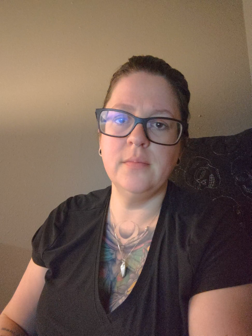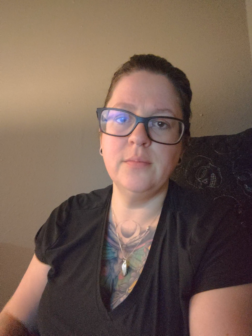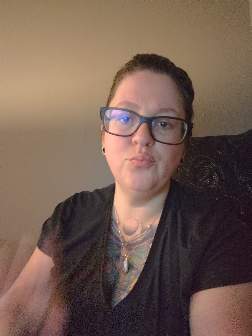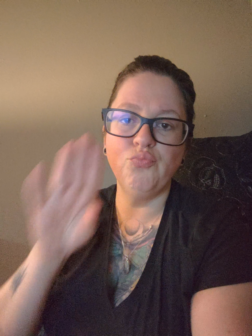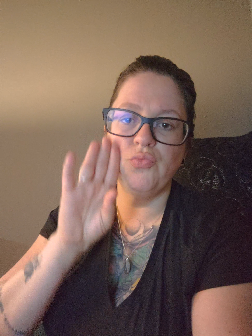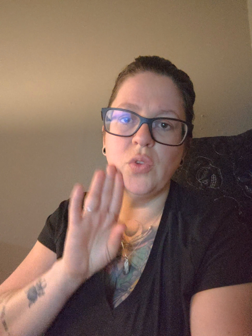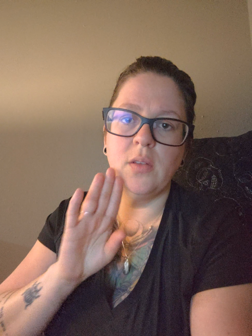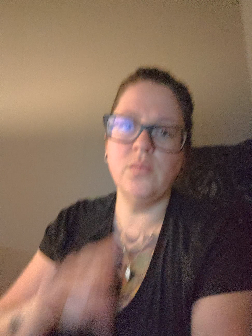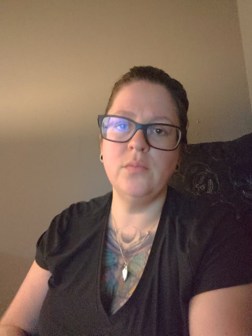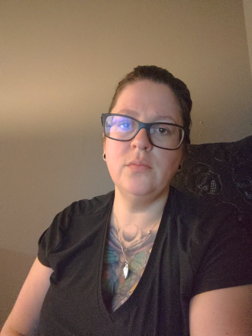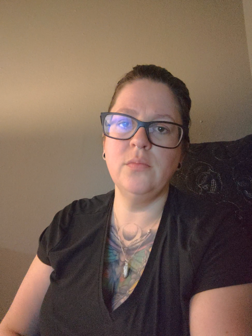brown